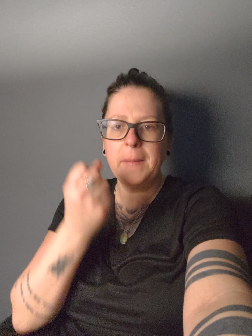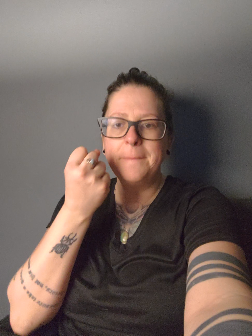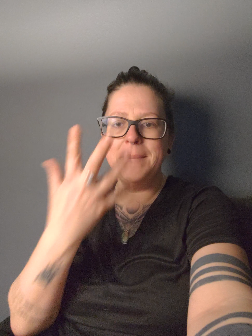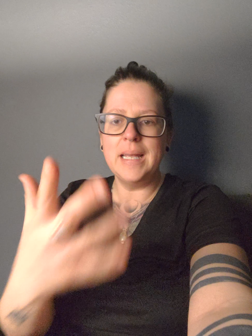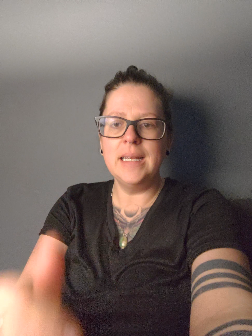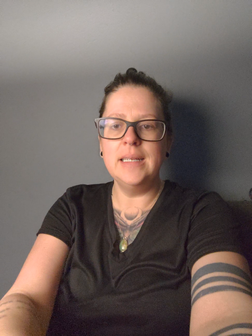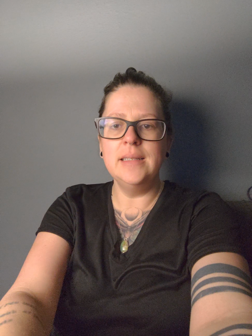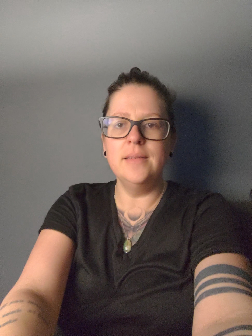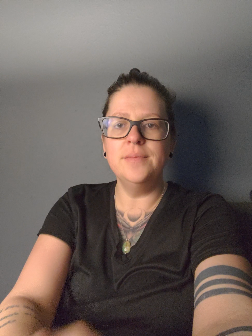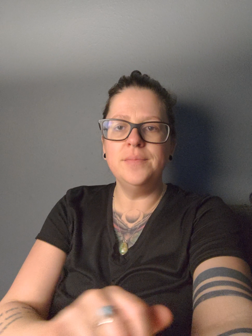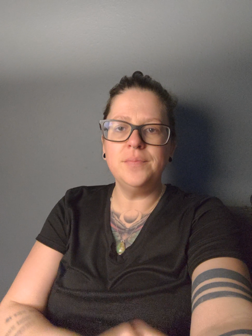many